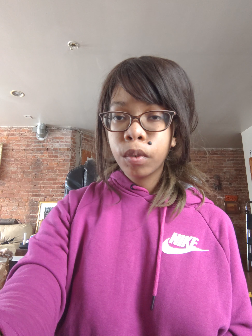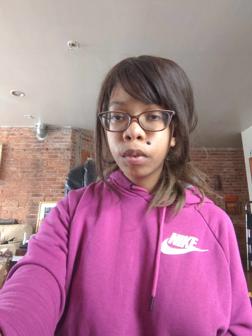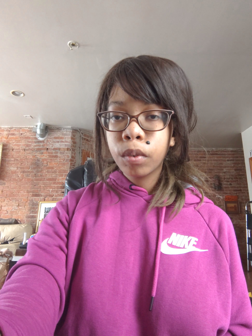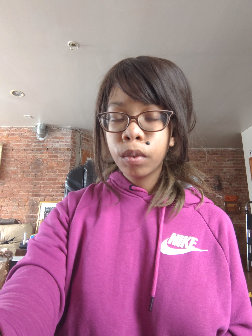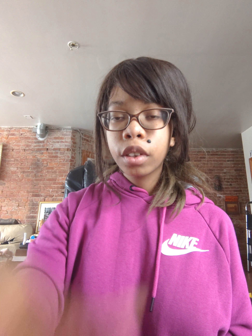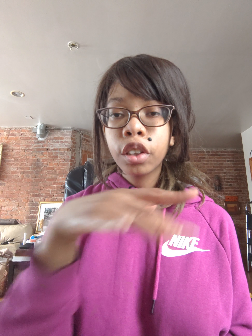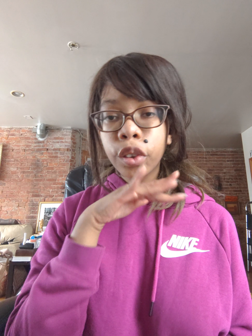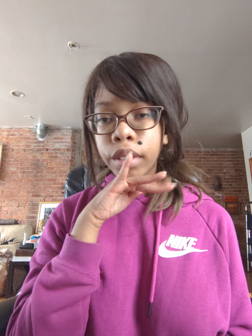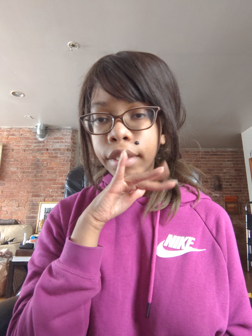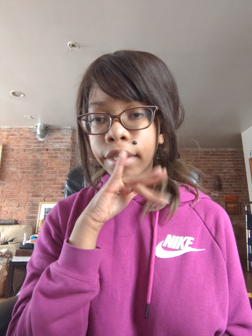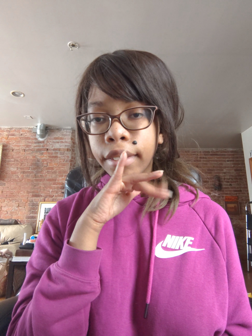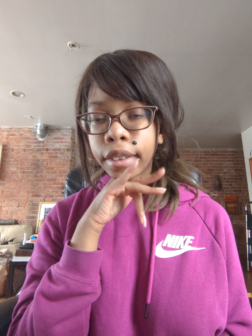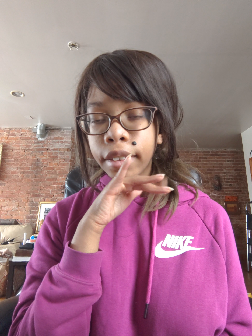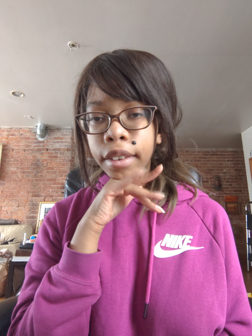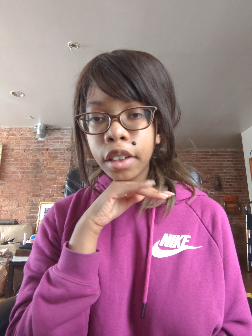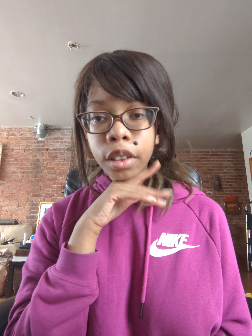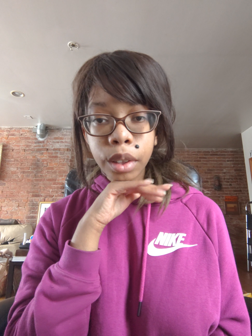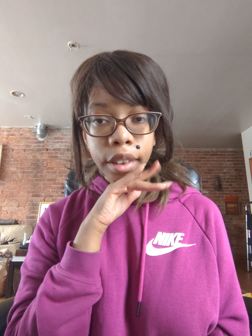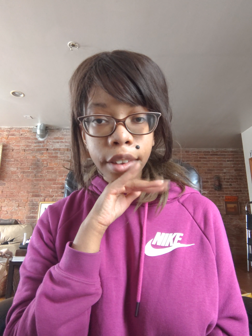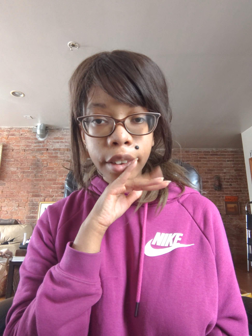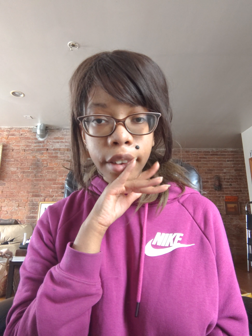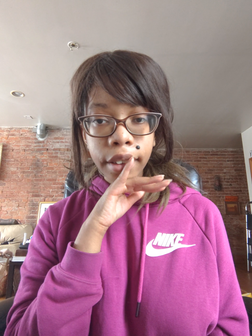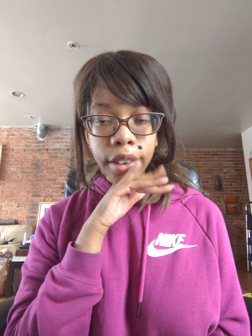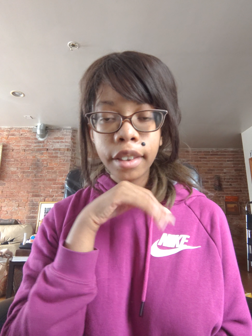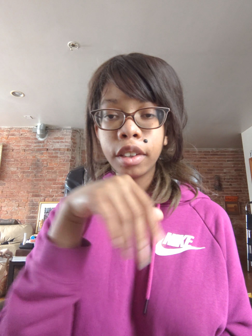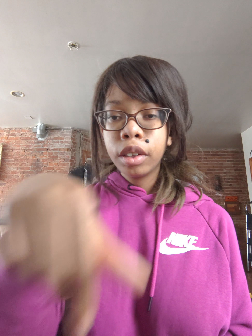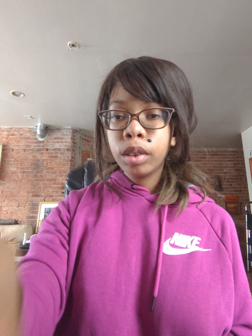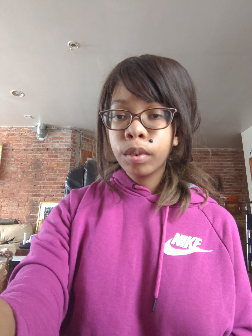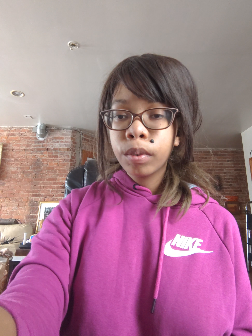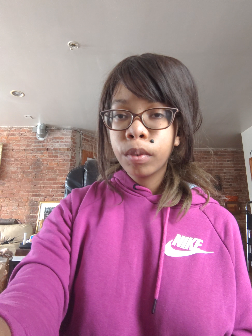dirty